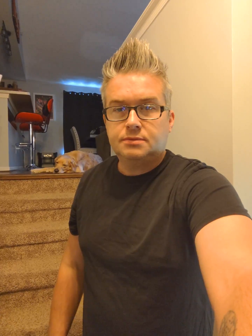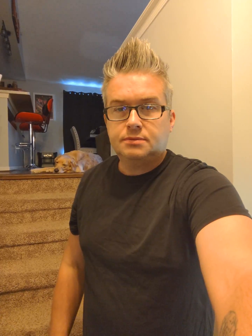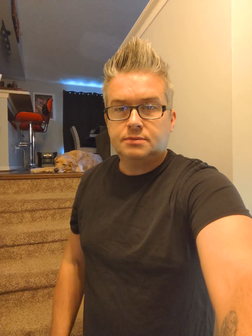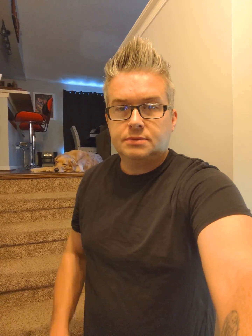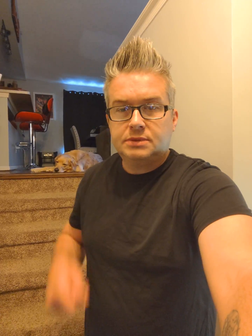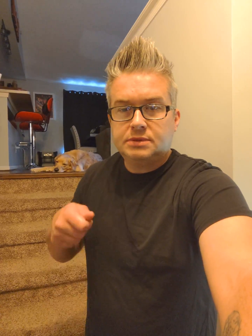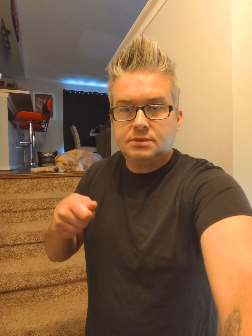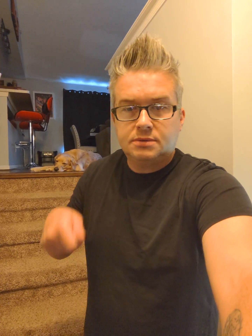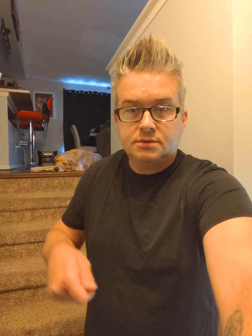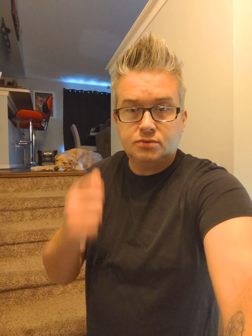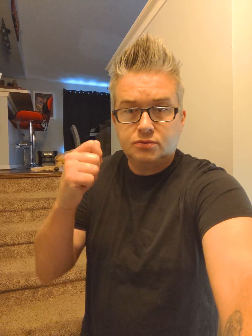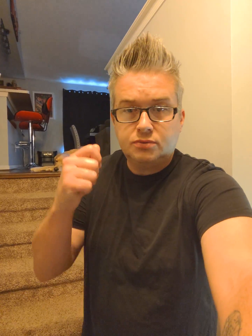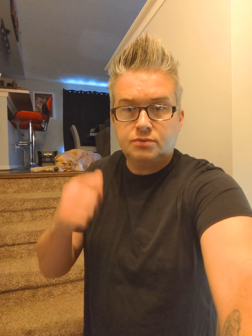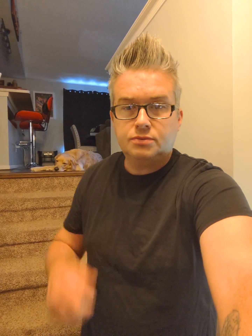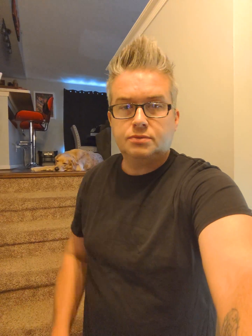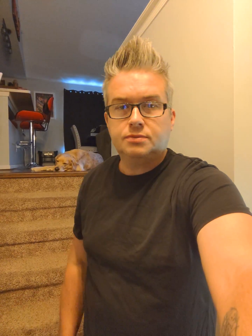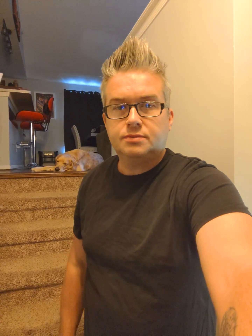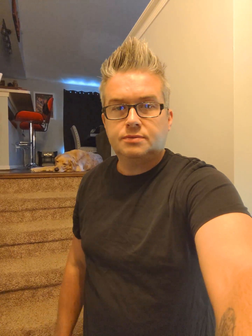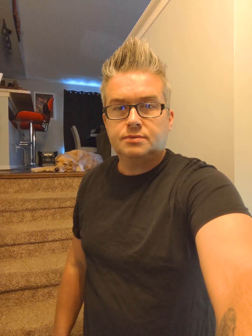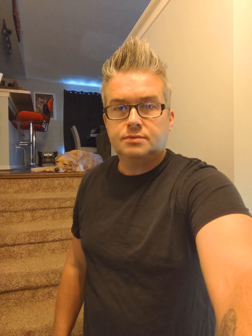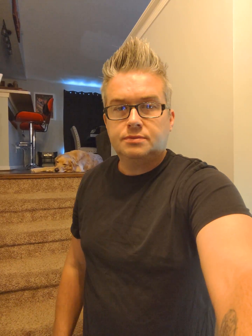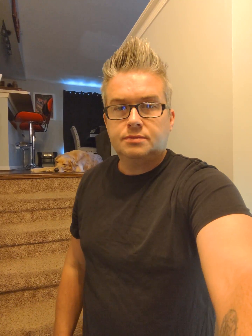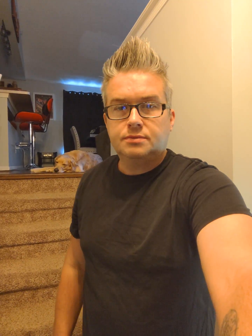shovel